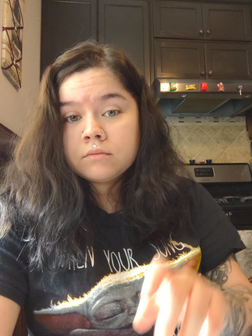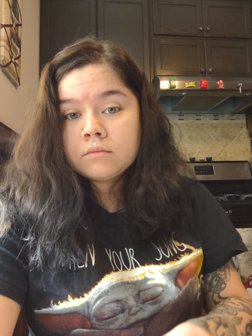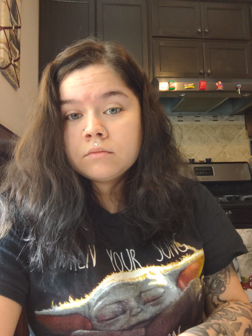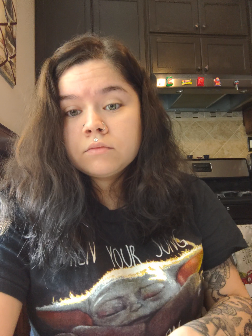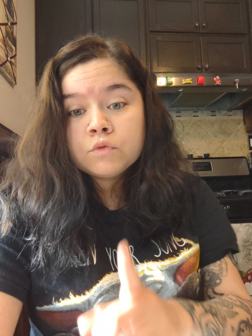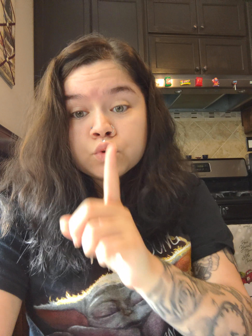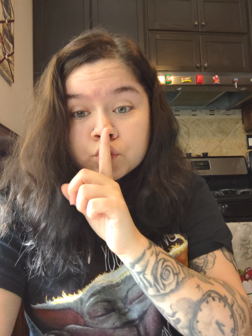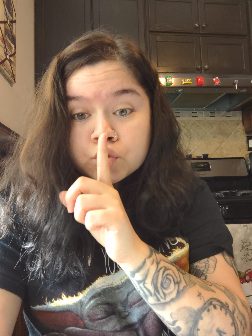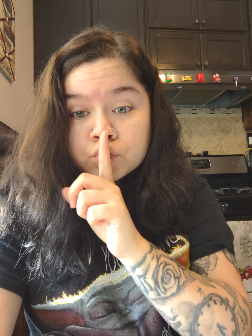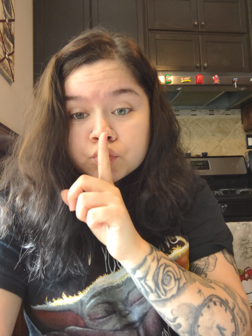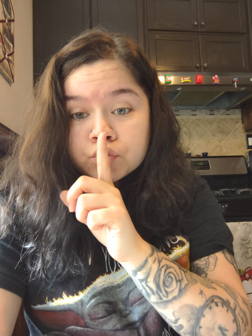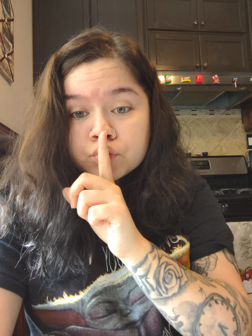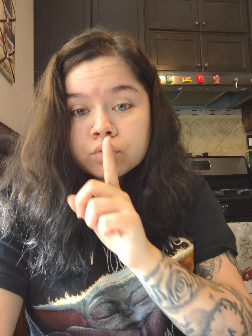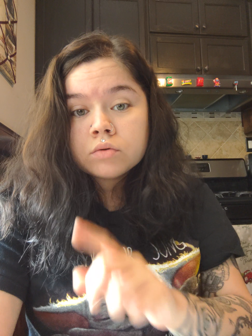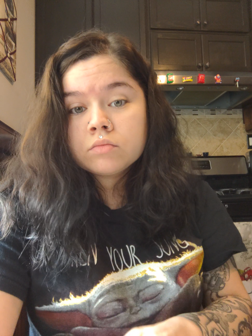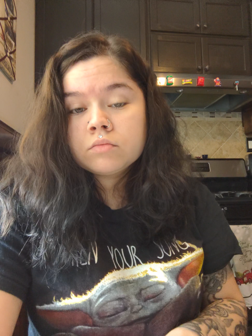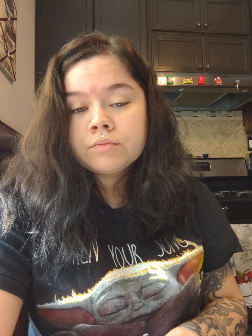shhh